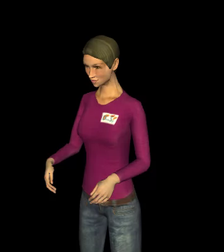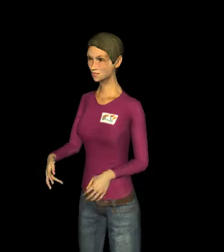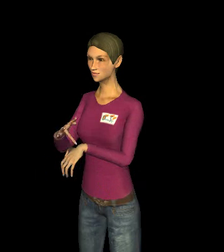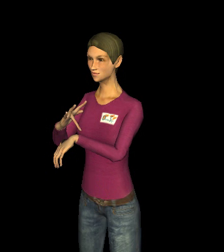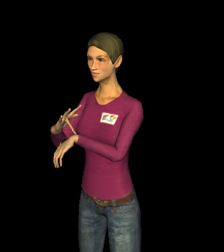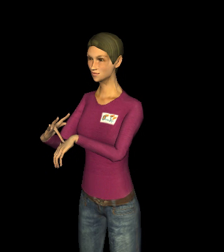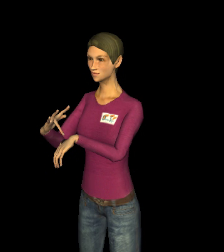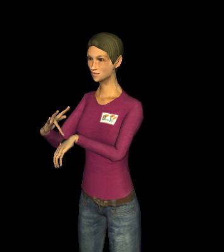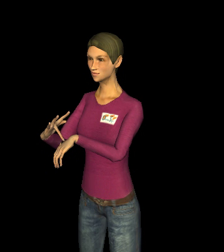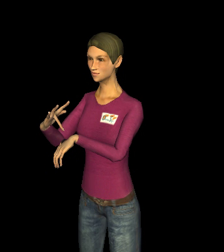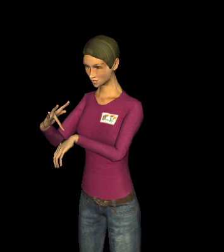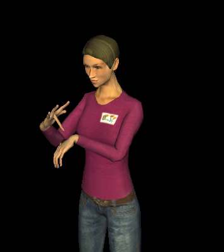يلمس